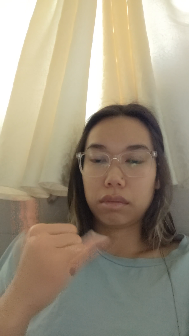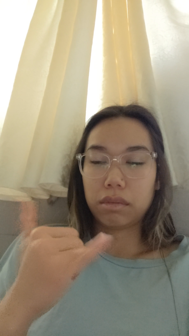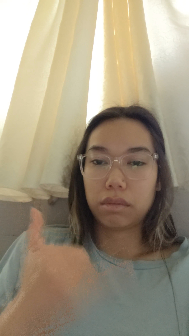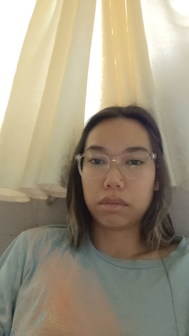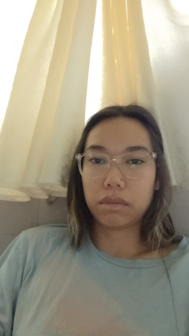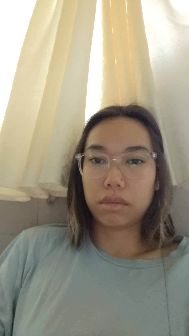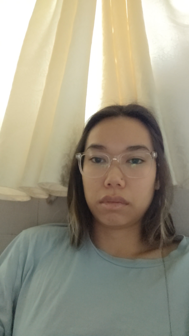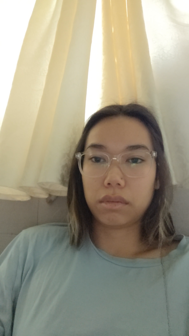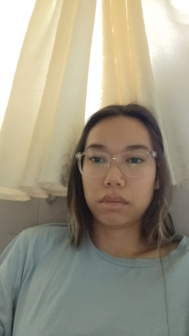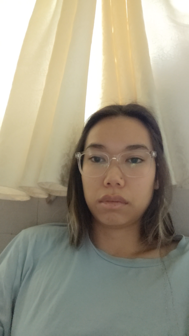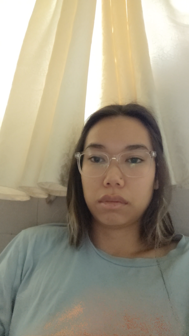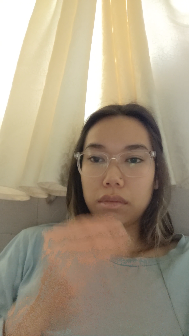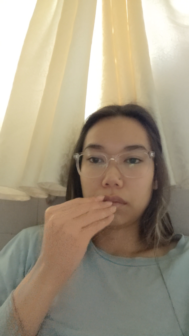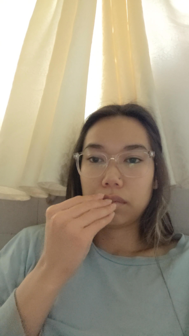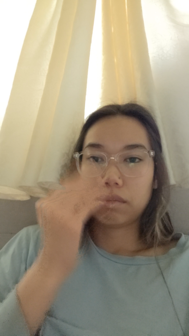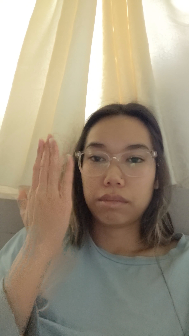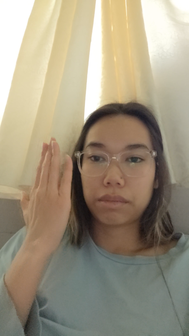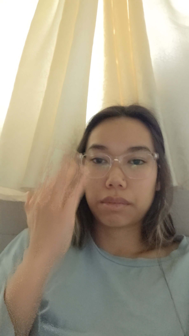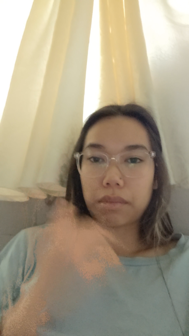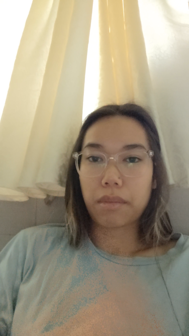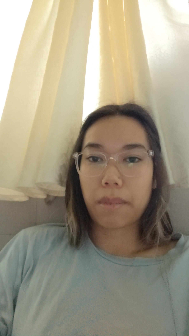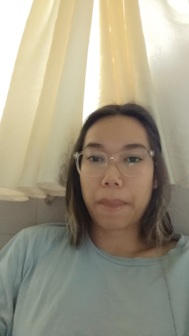breakfast